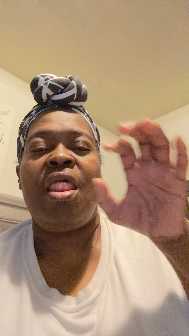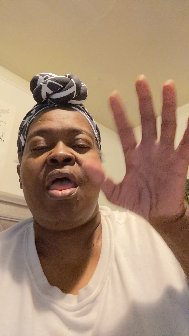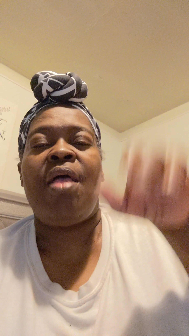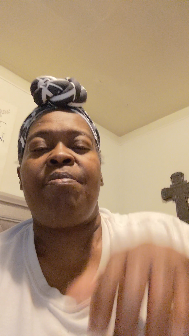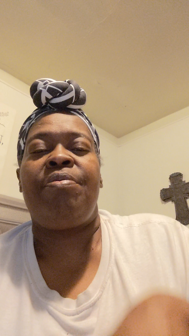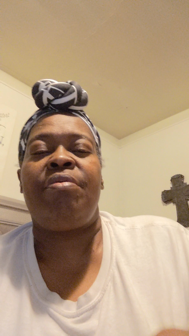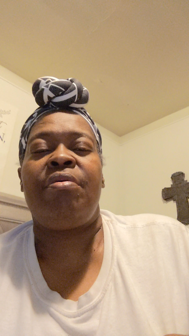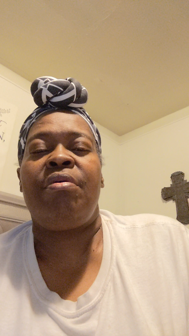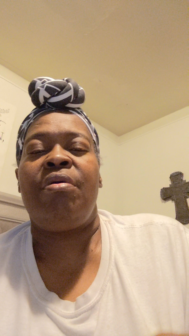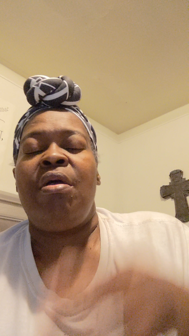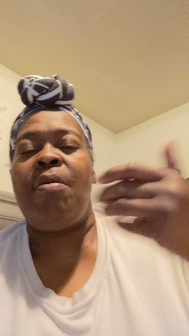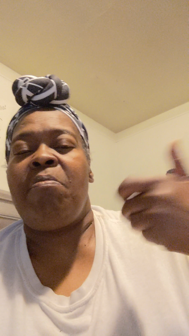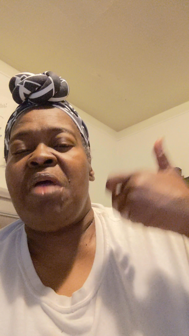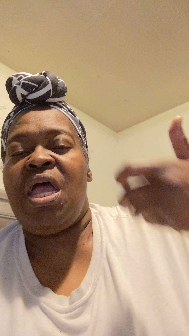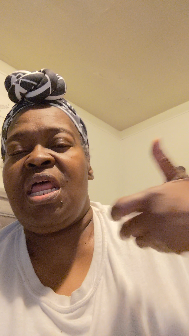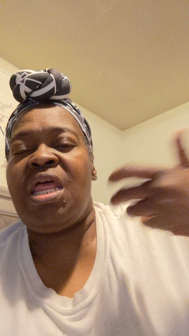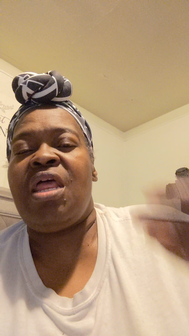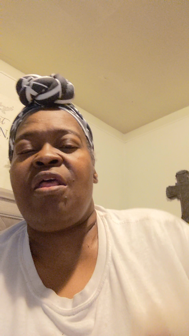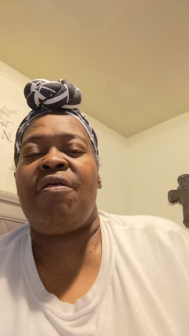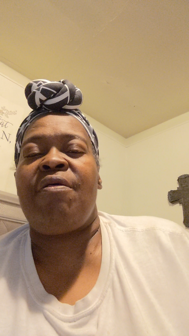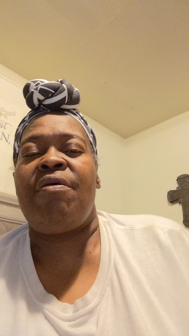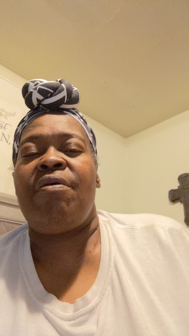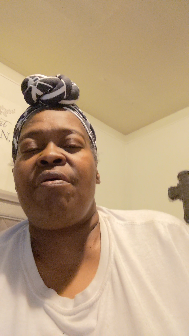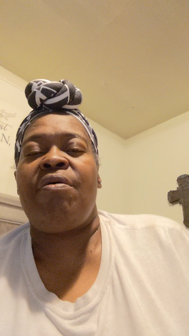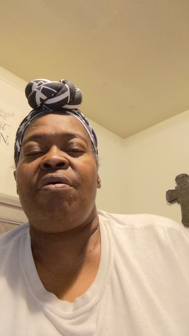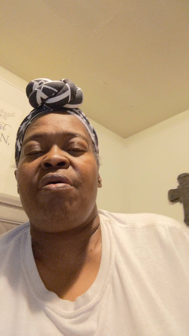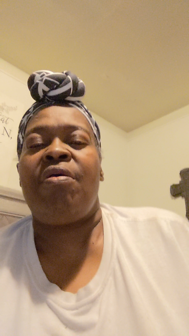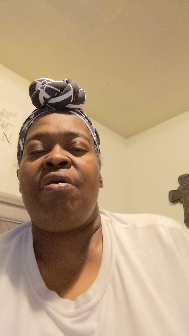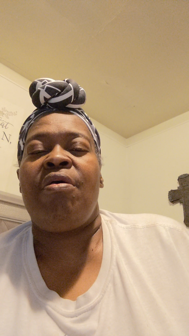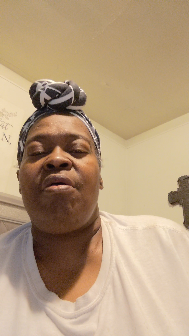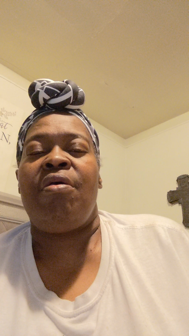monkey